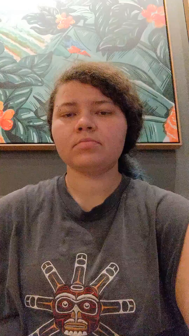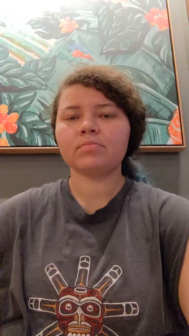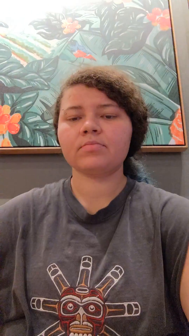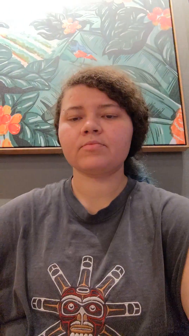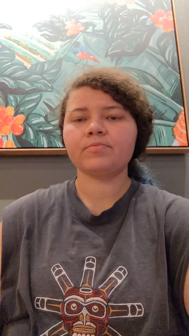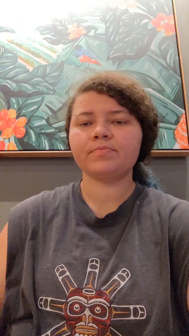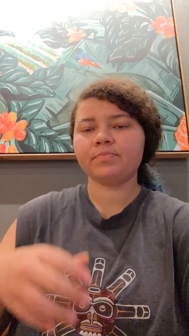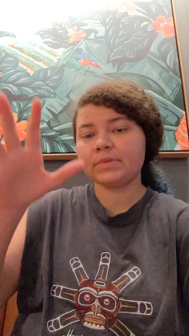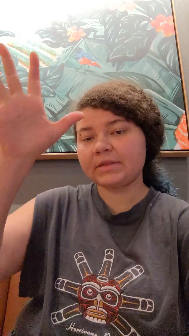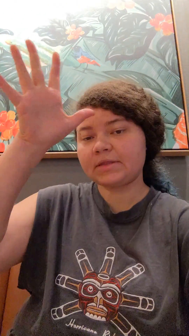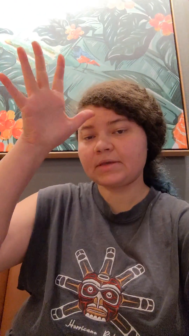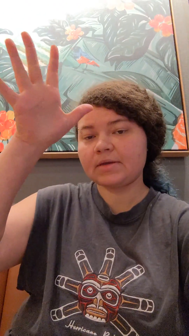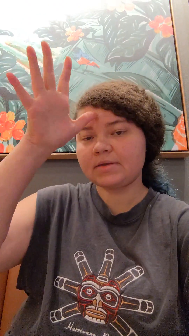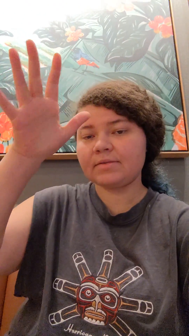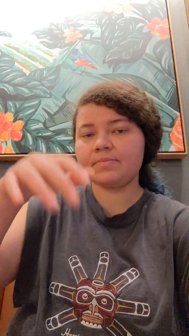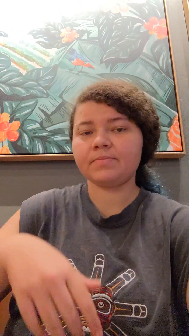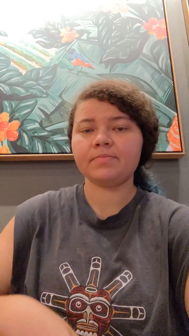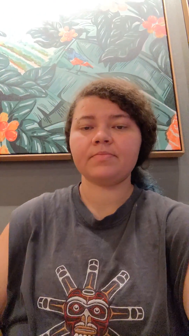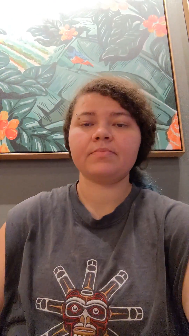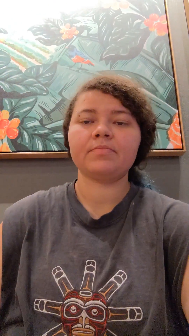daddy